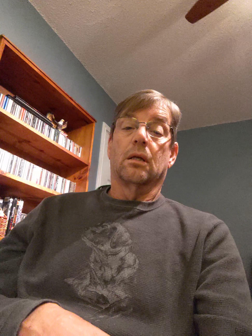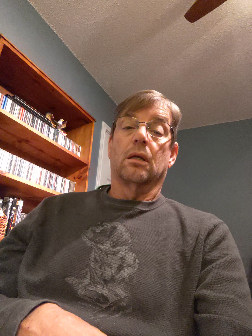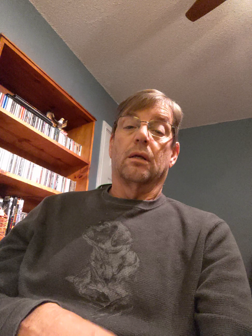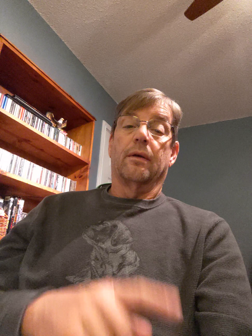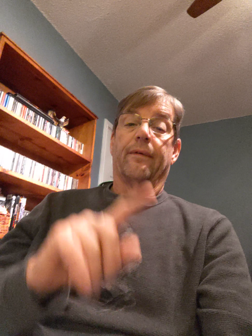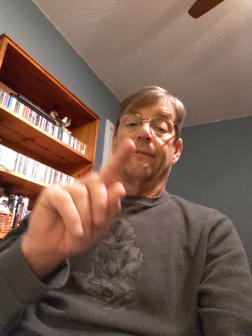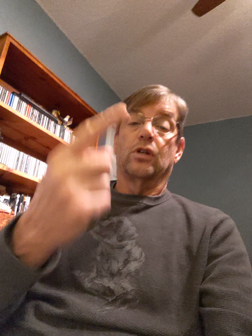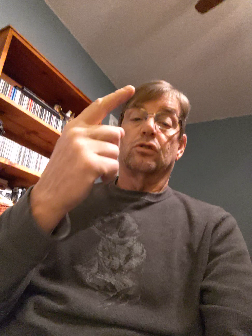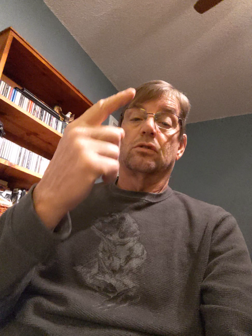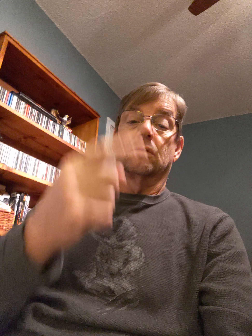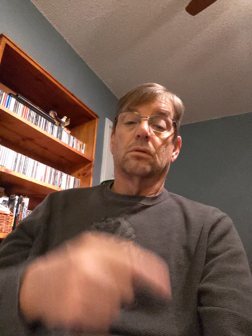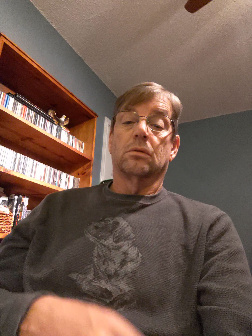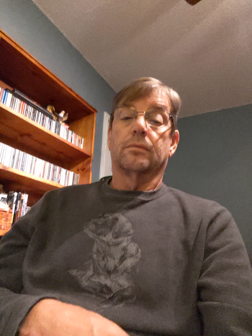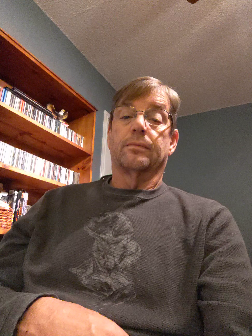first